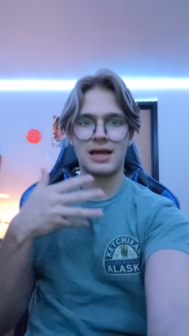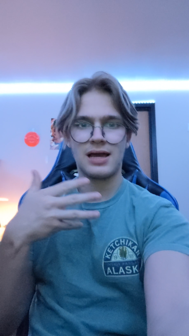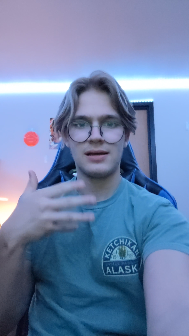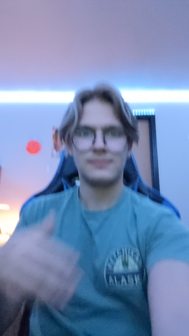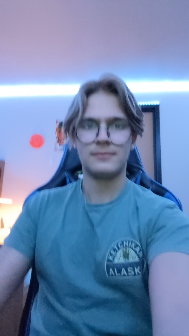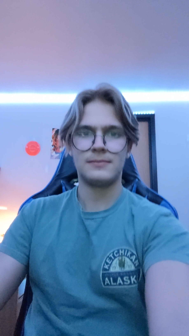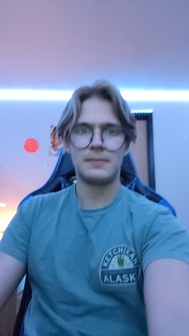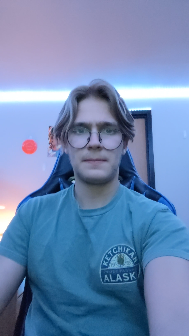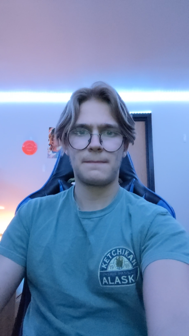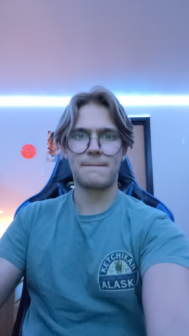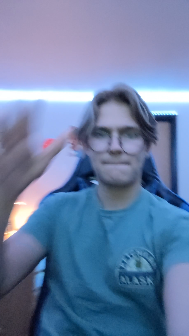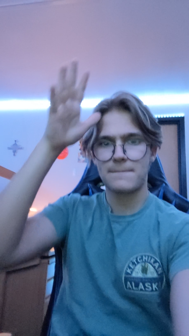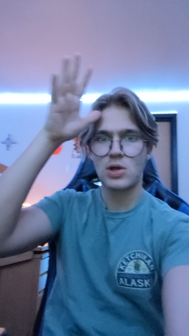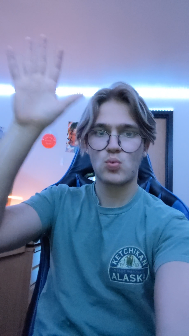moose